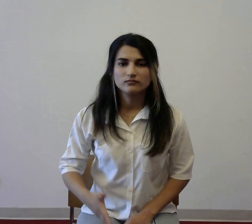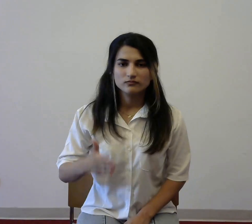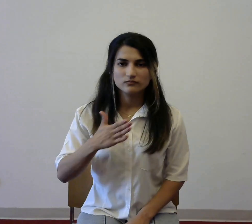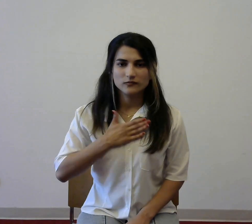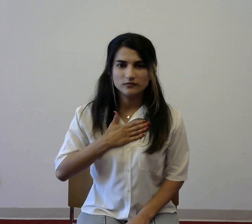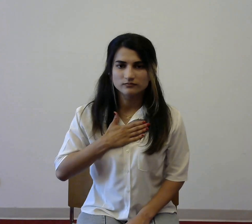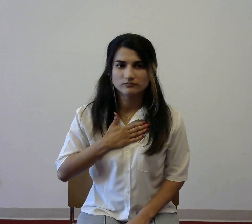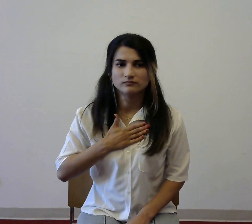mən